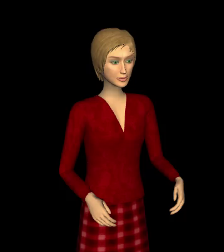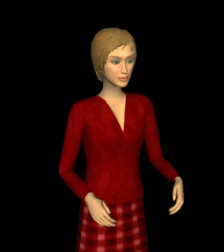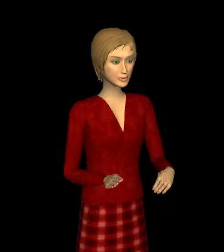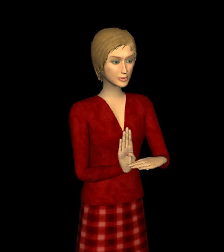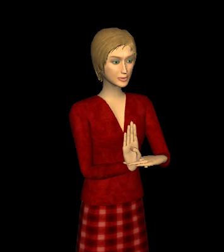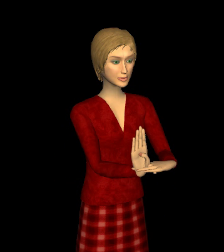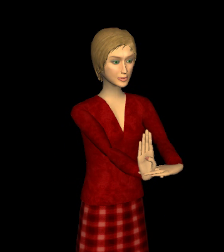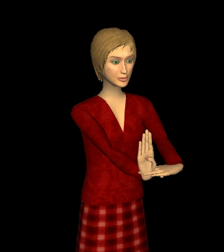يظهر